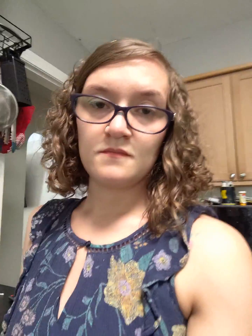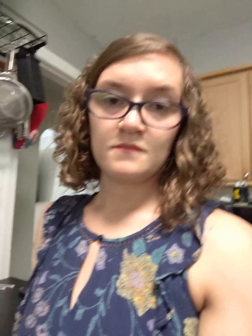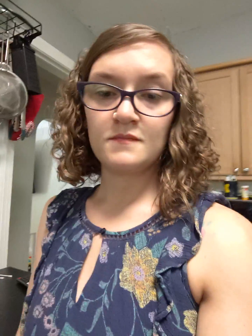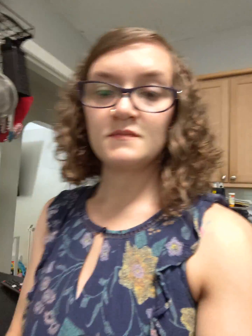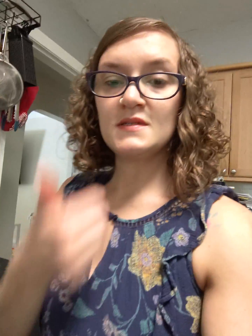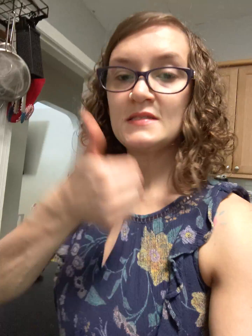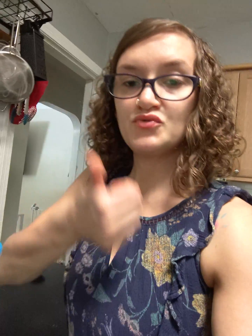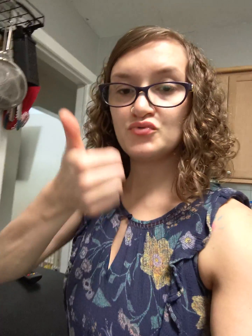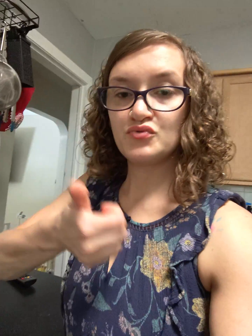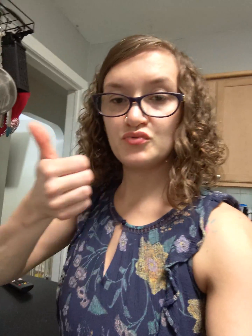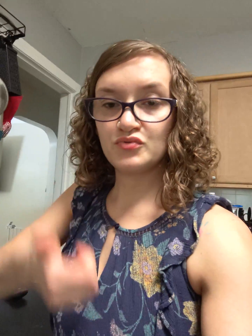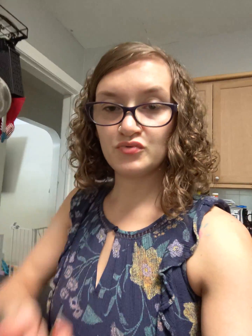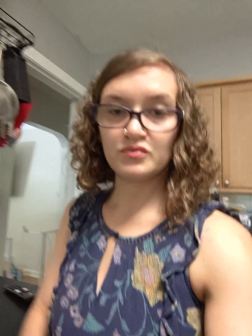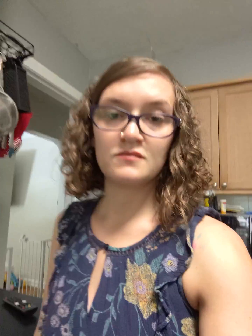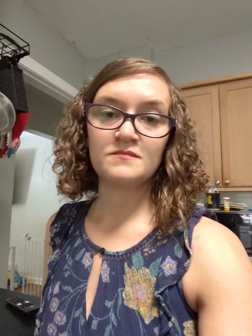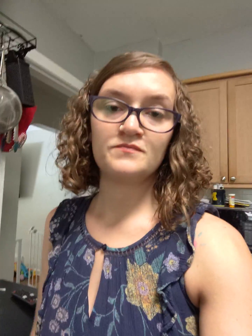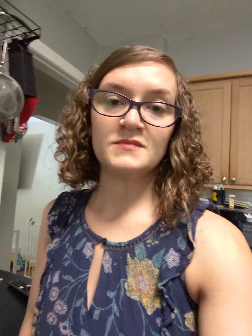each